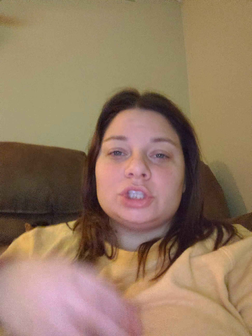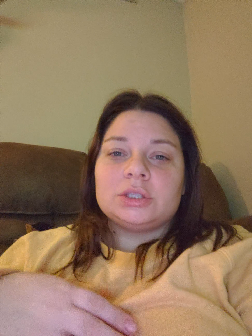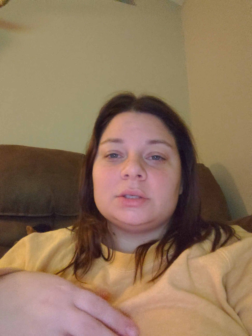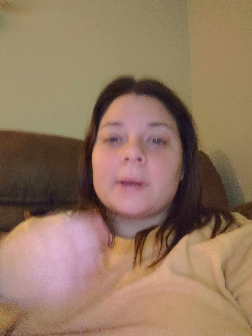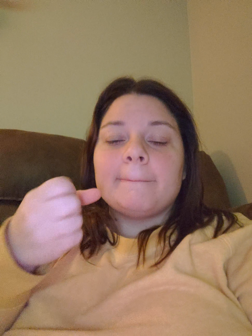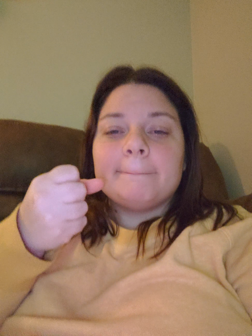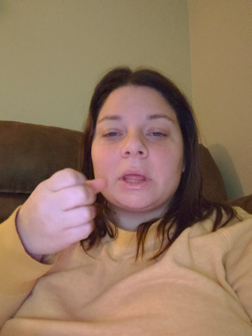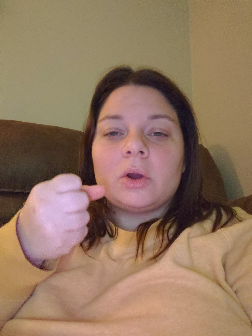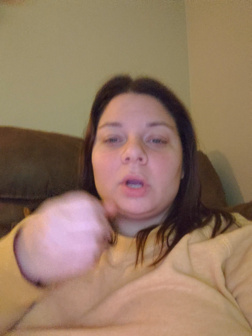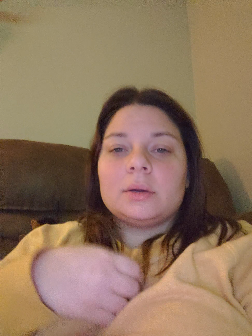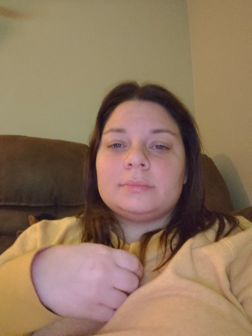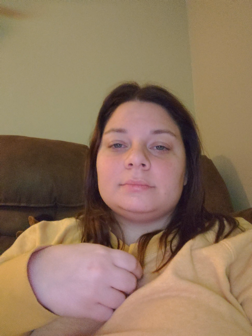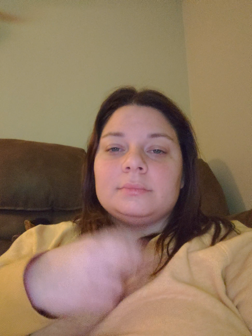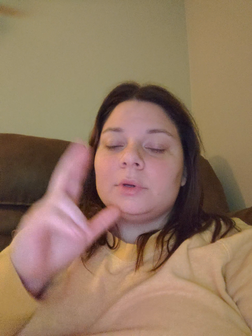milk